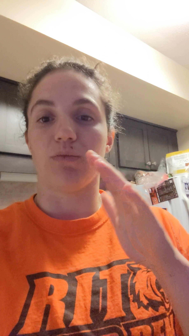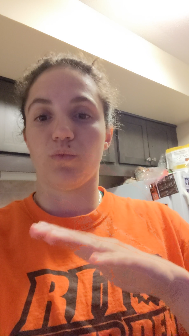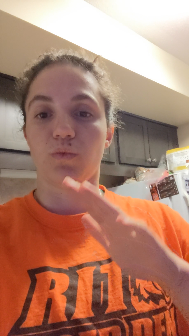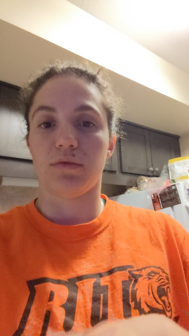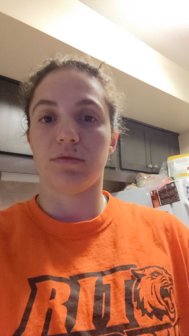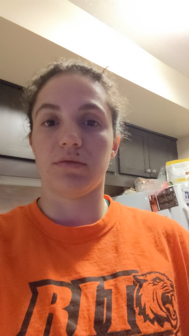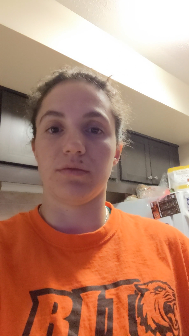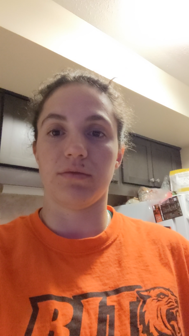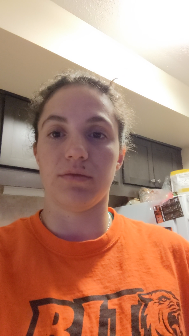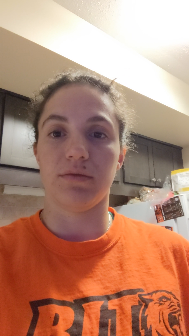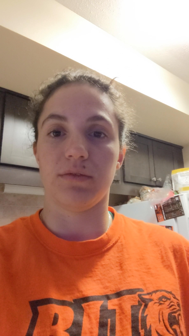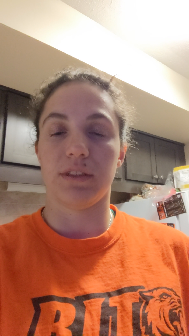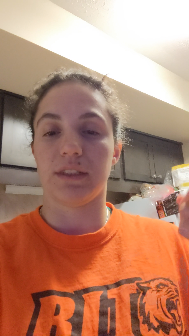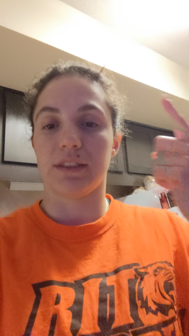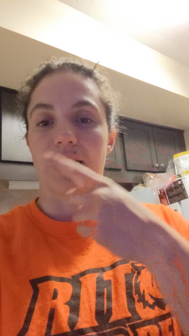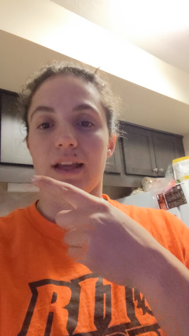day